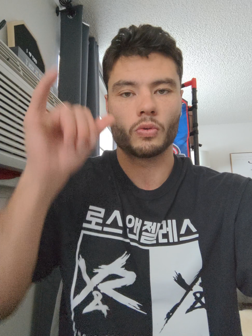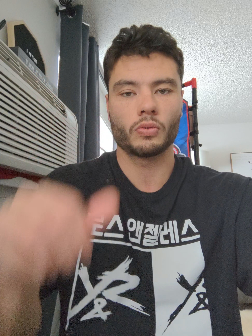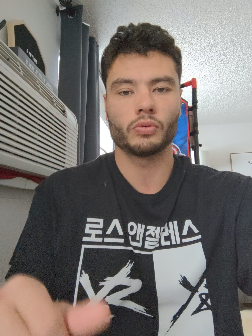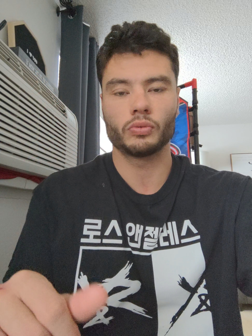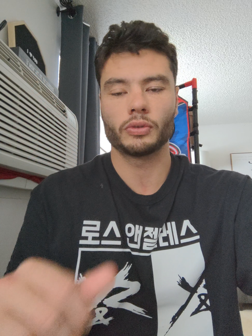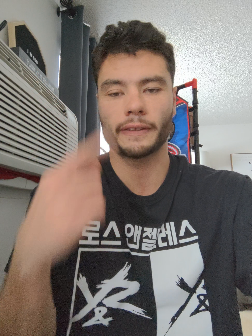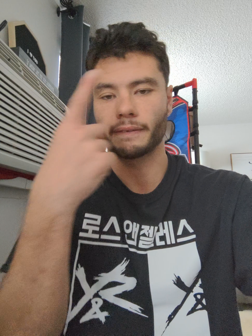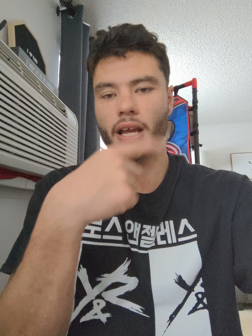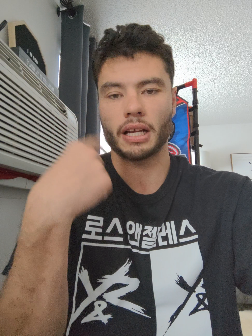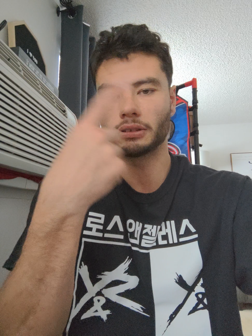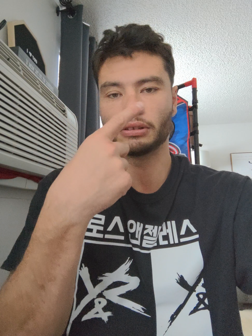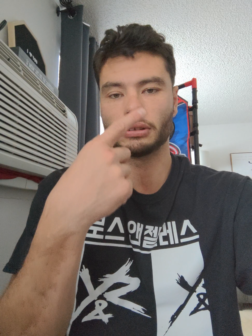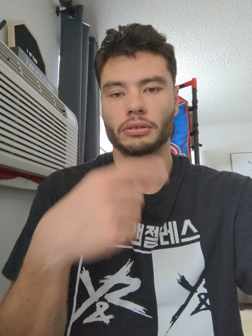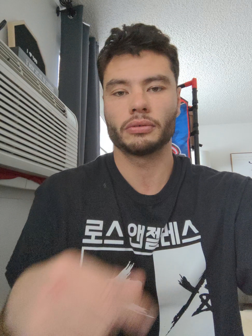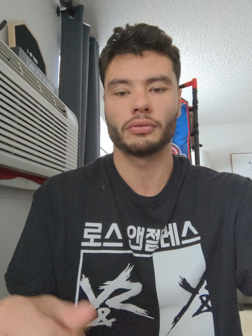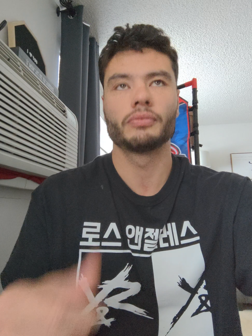face